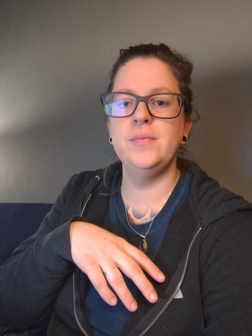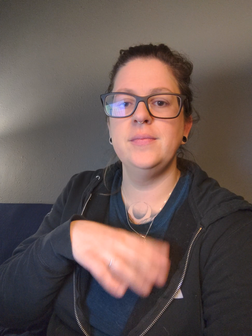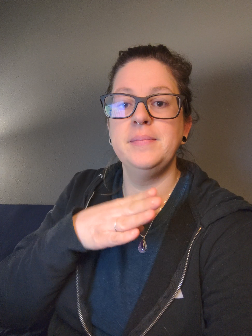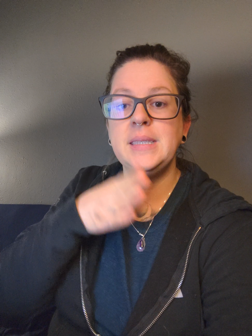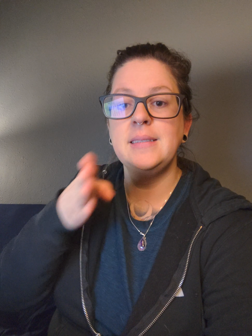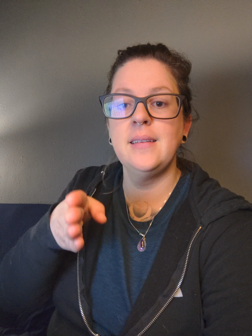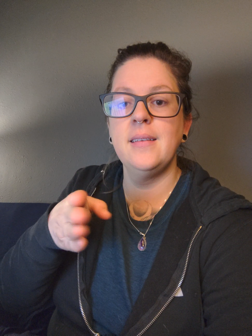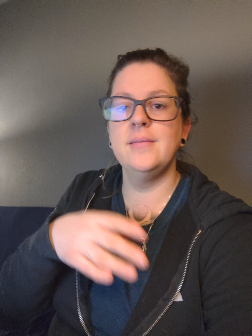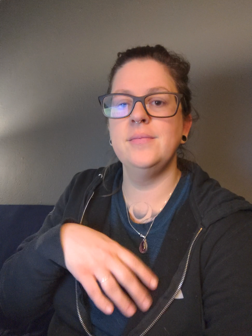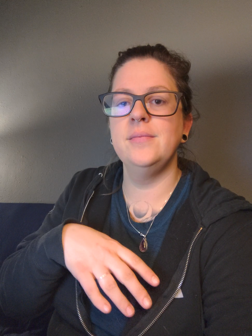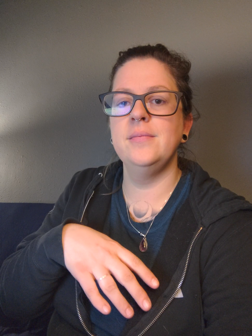beside